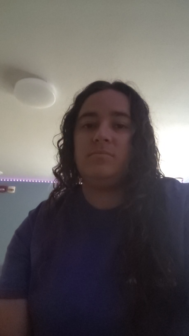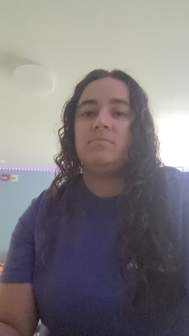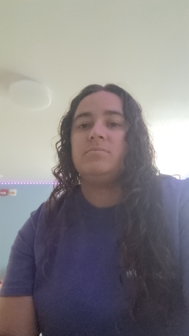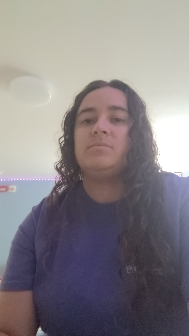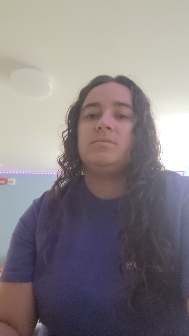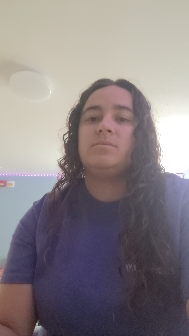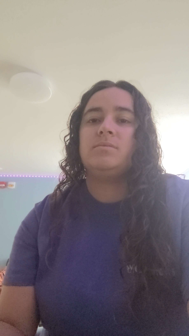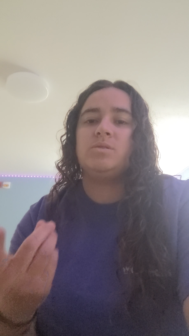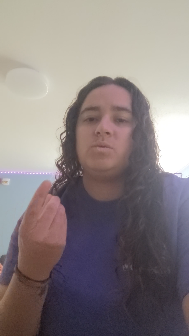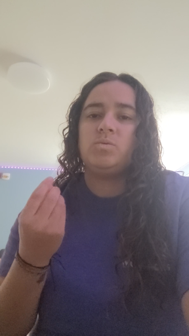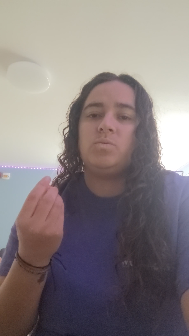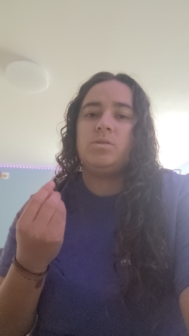do